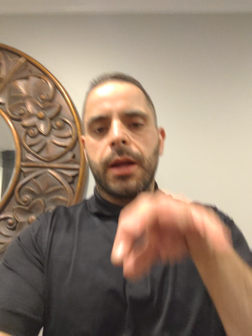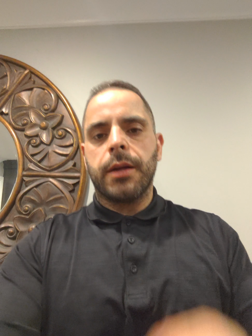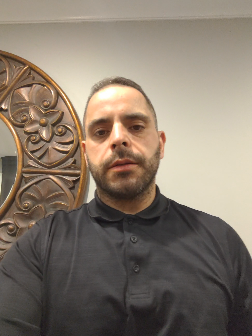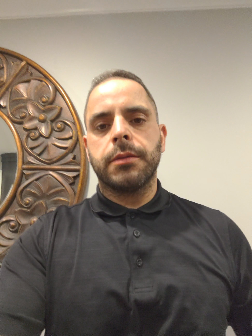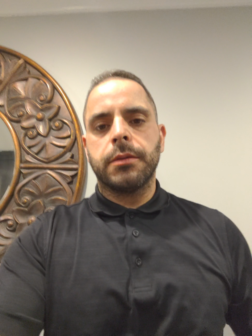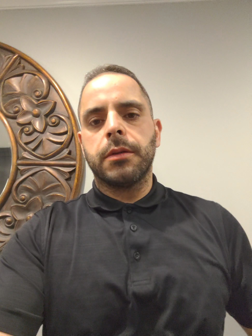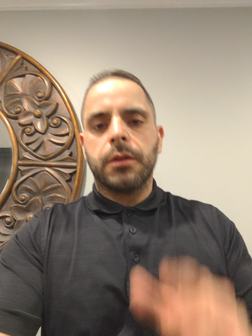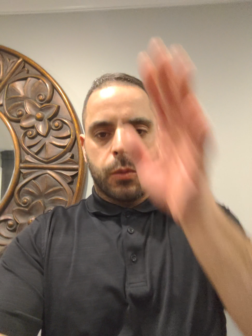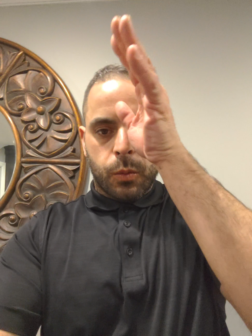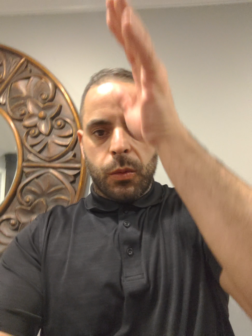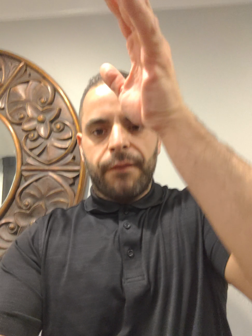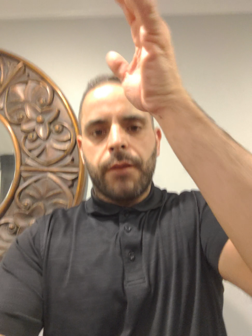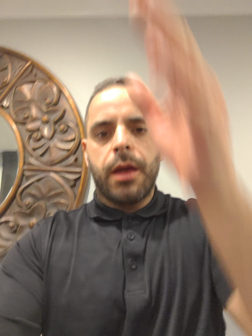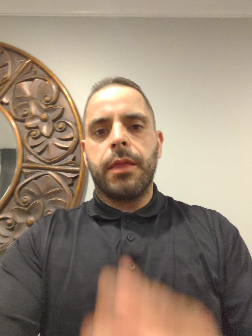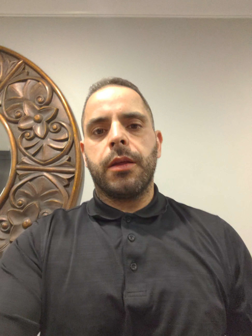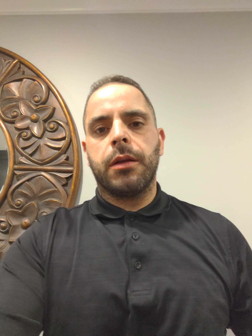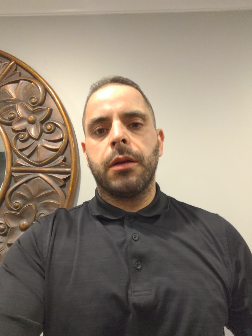grandpa